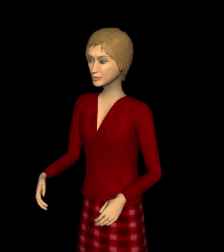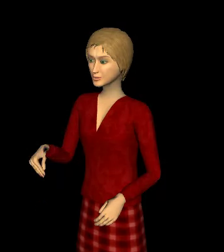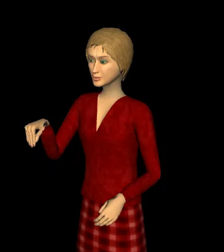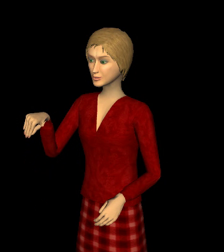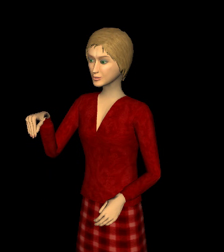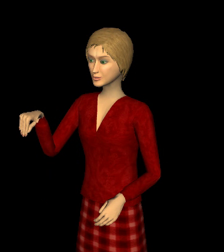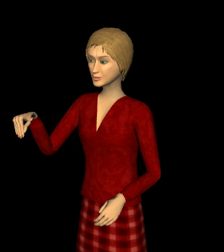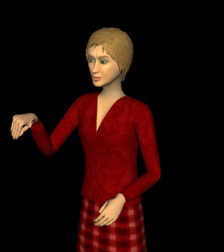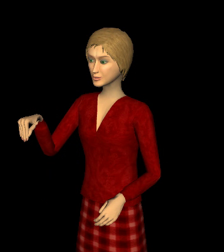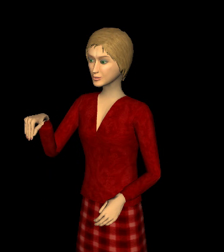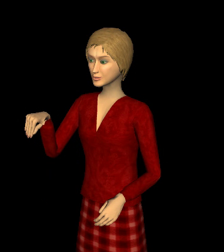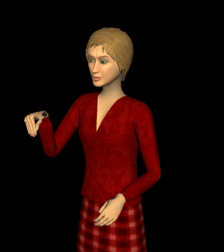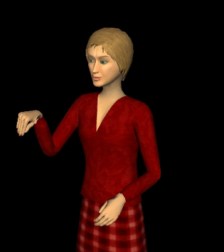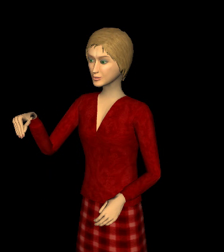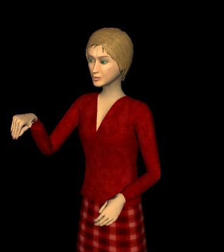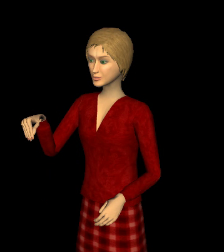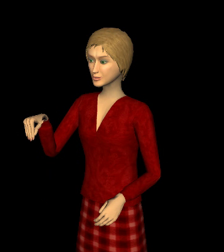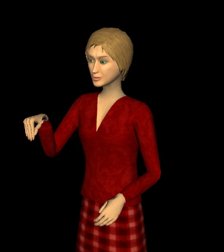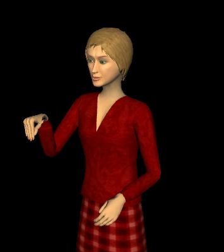طحين